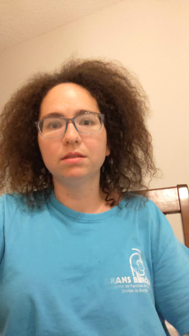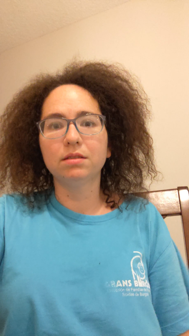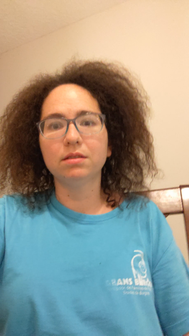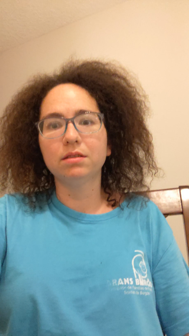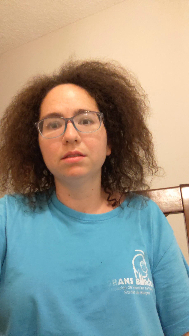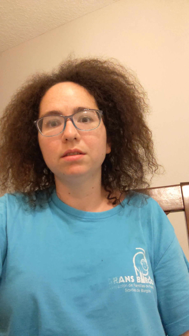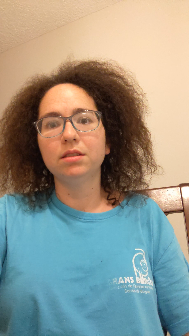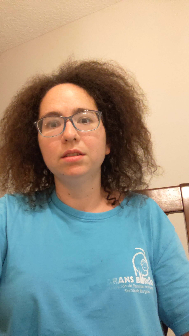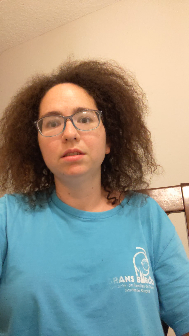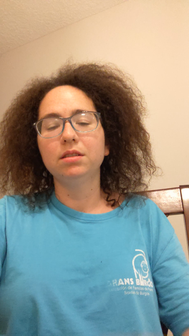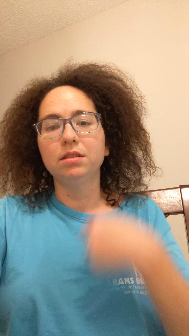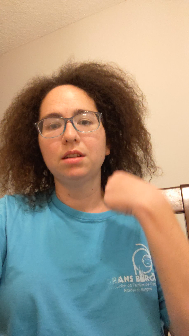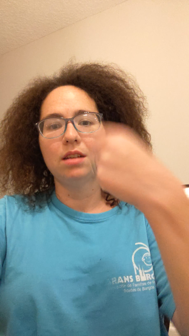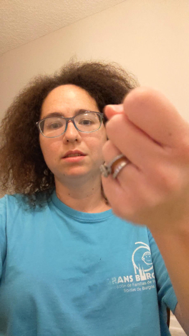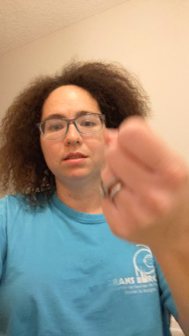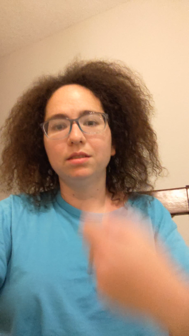drive